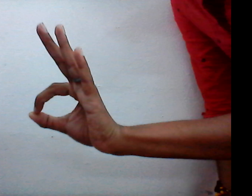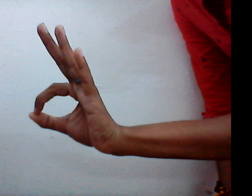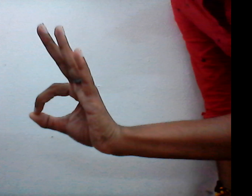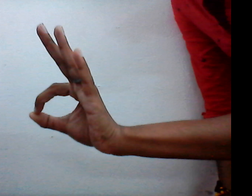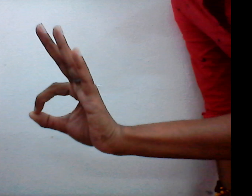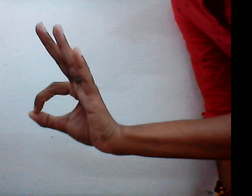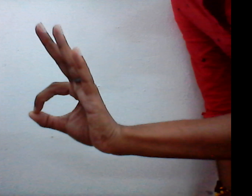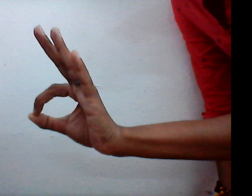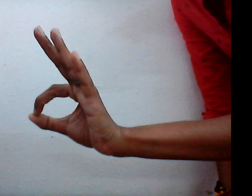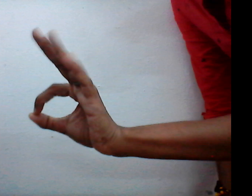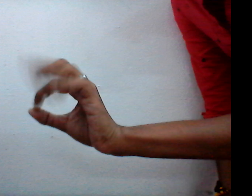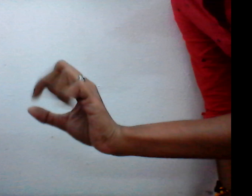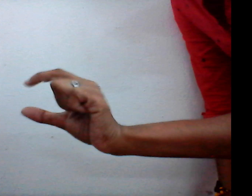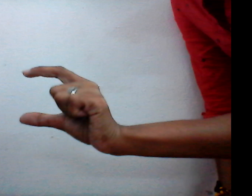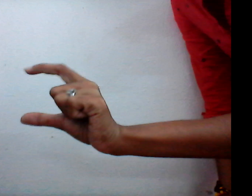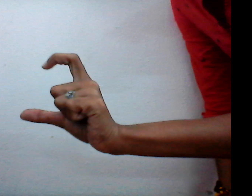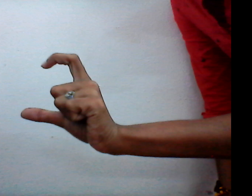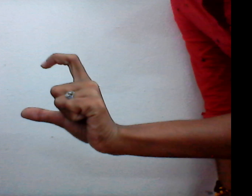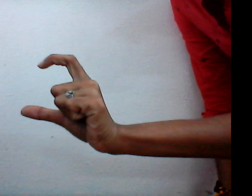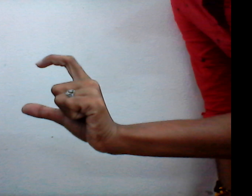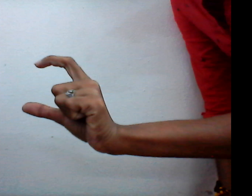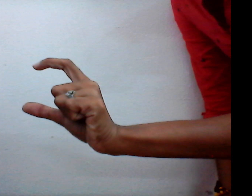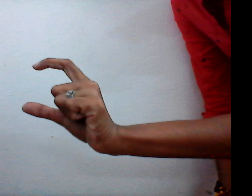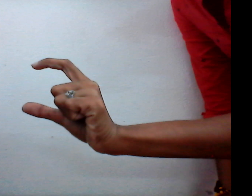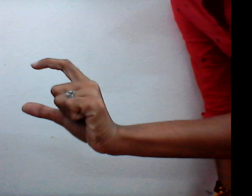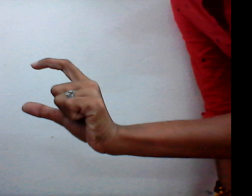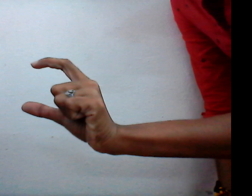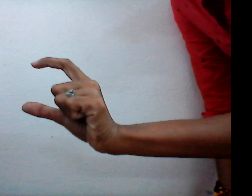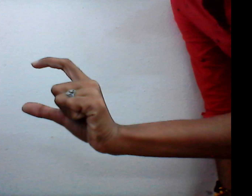ഓ